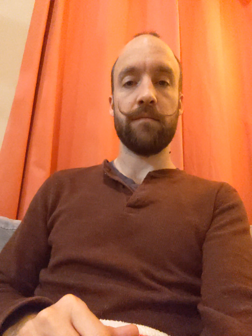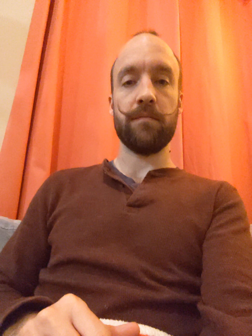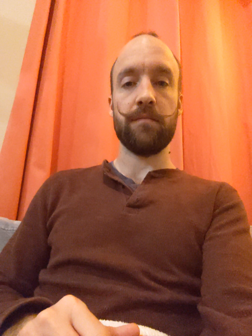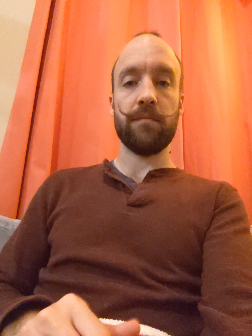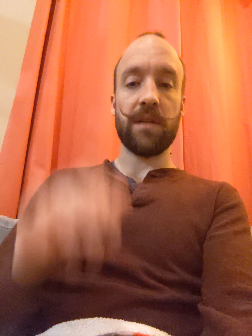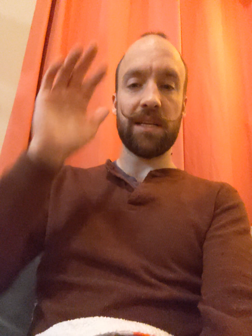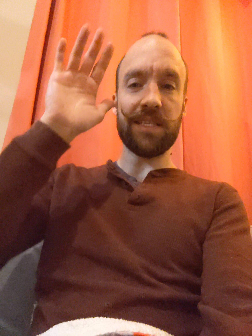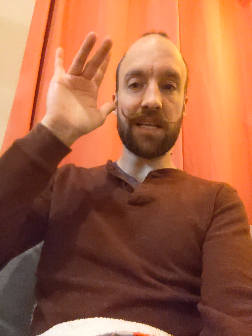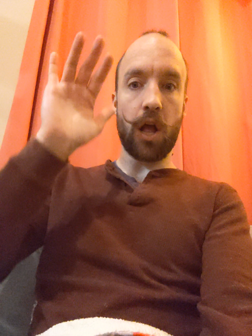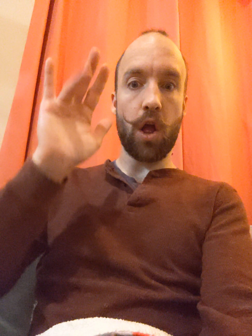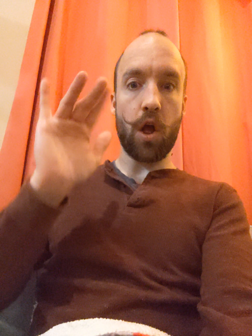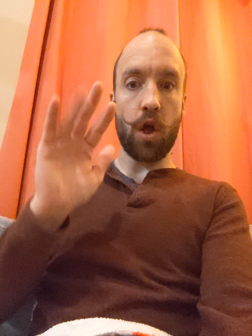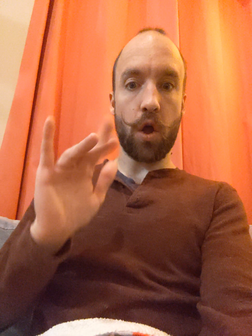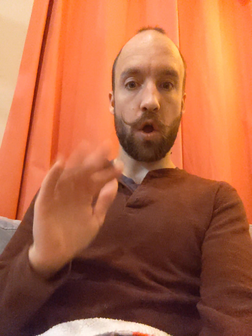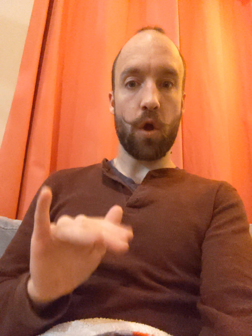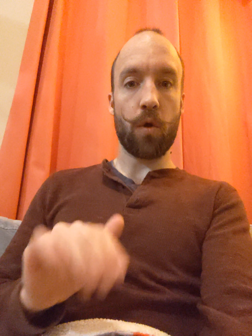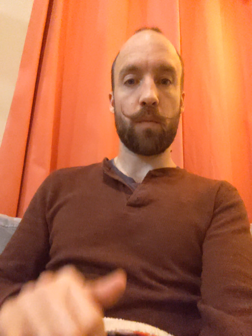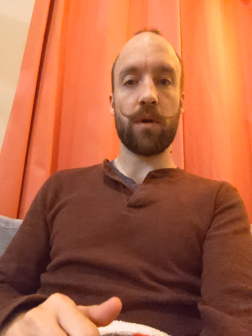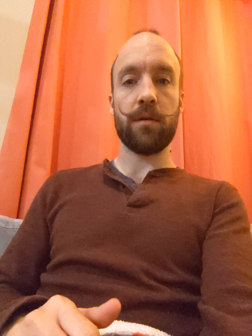snow